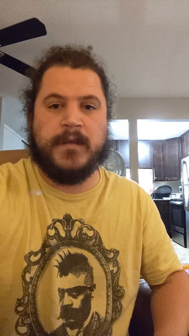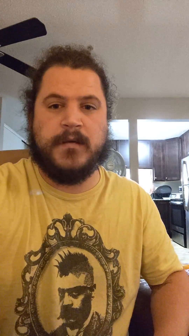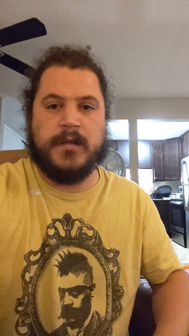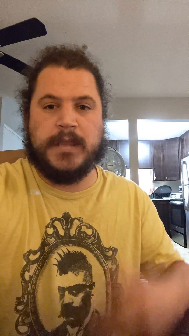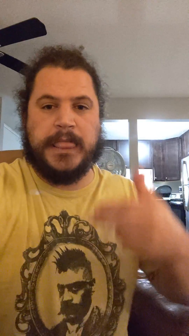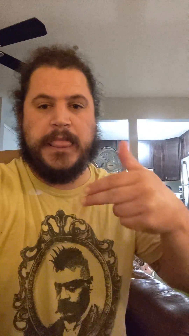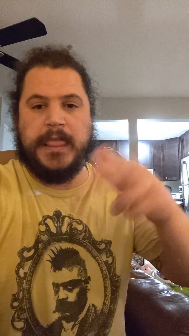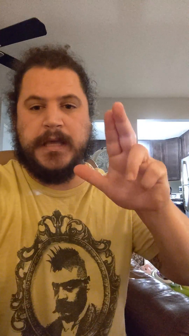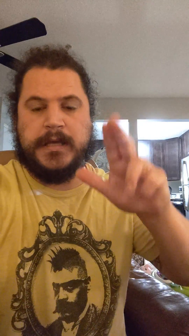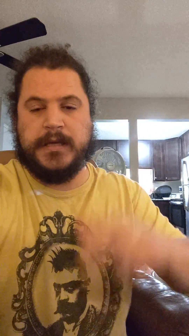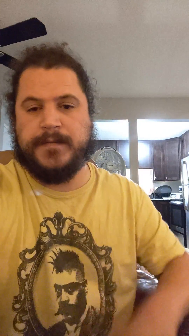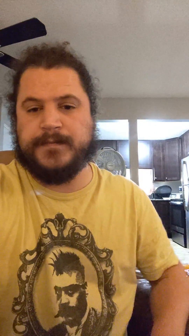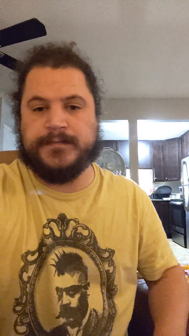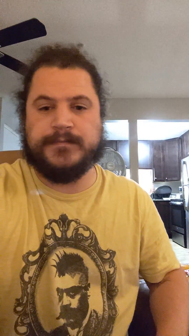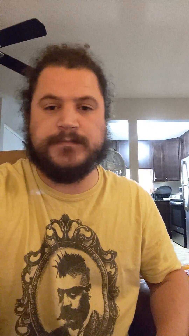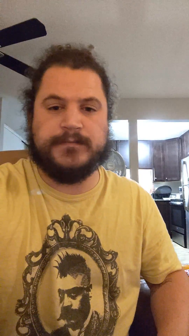lick